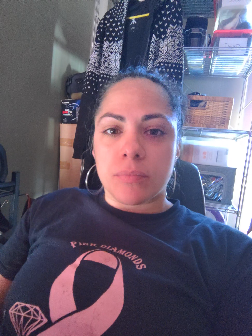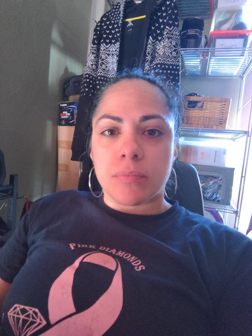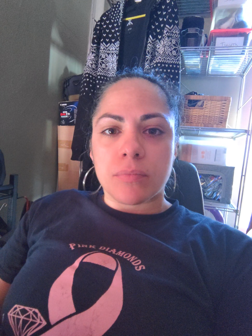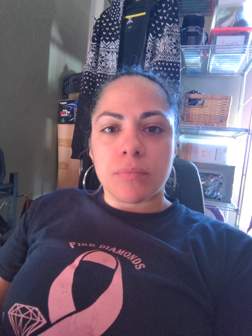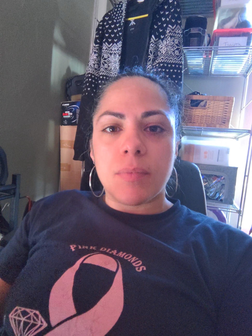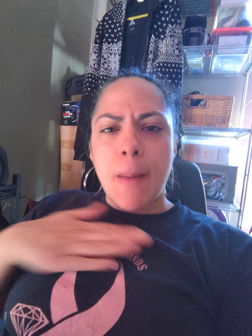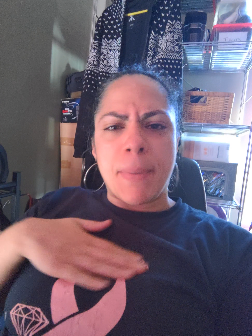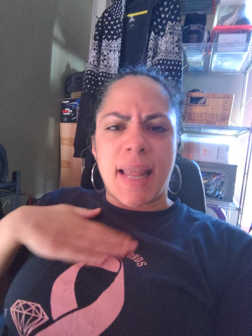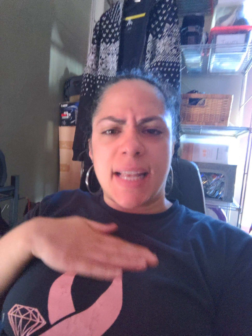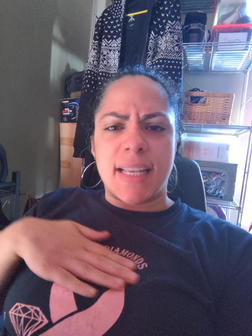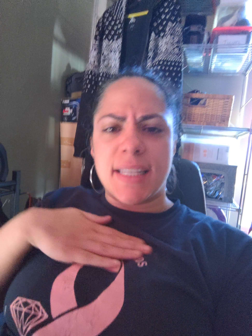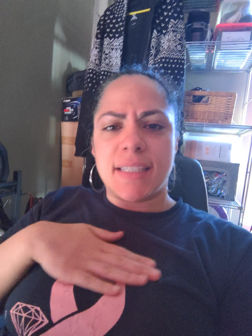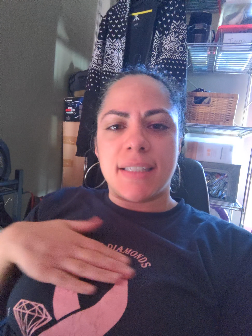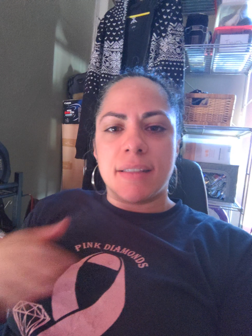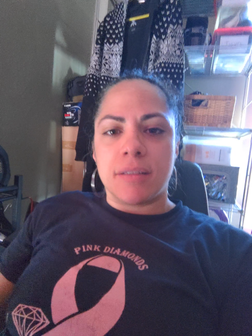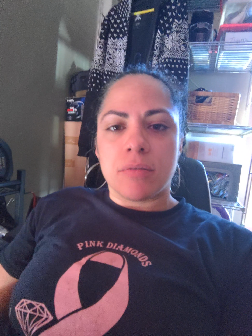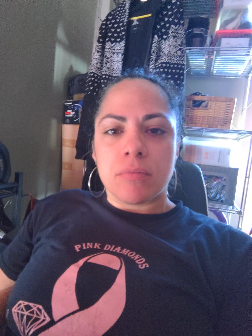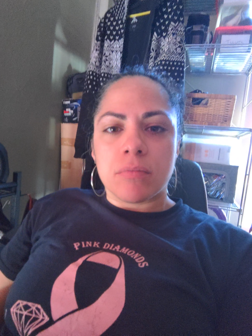please